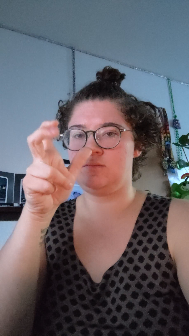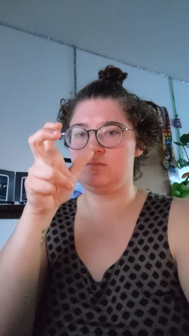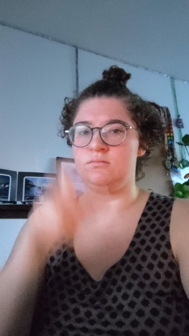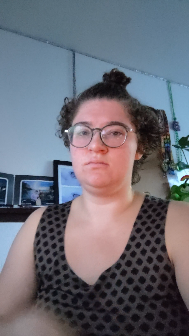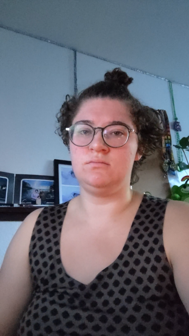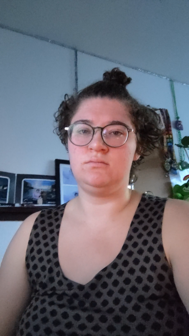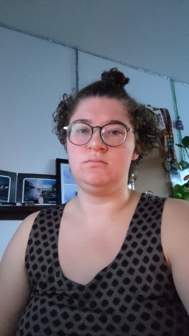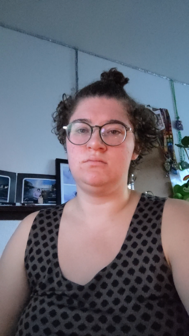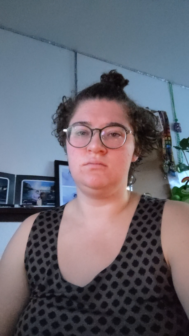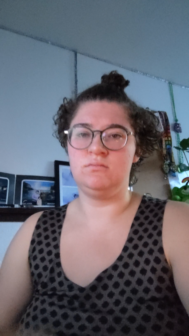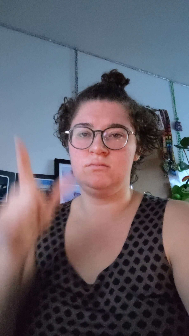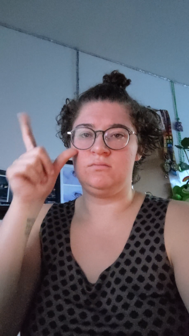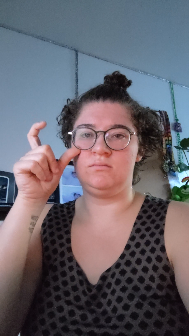camera